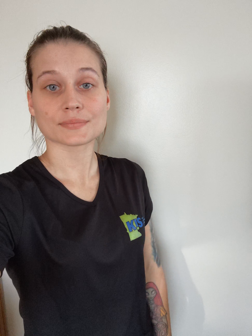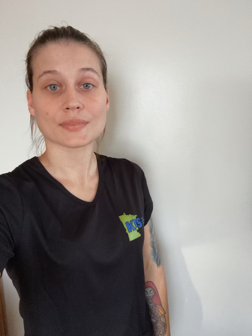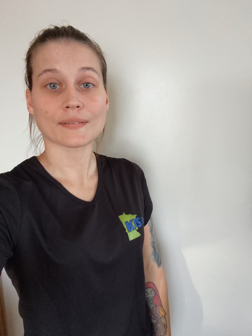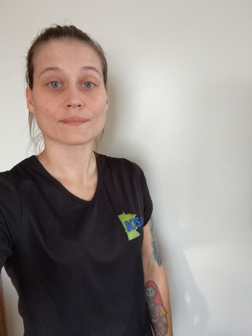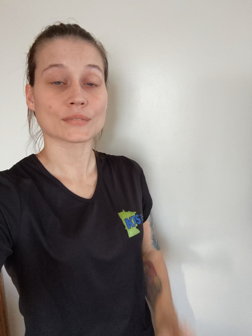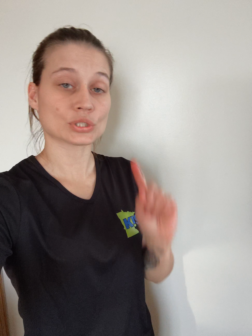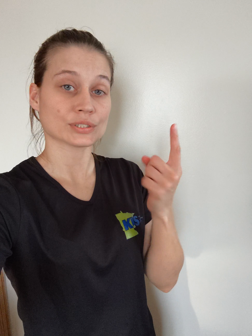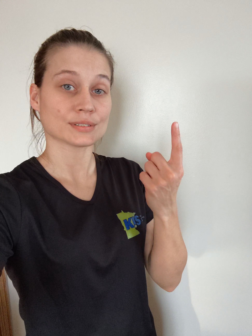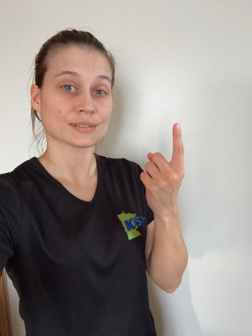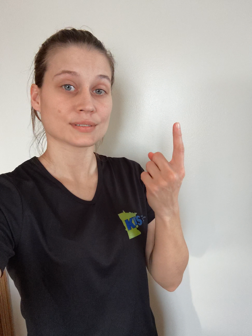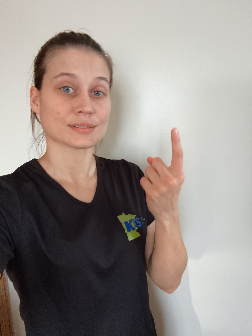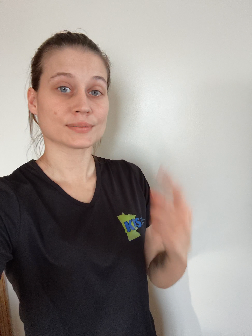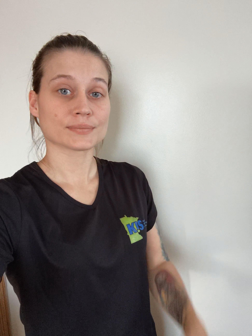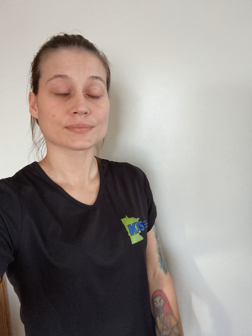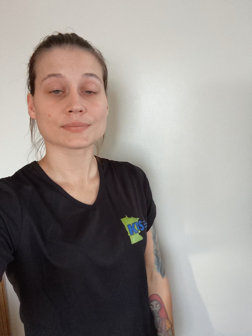first